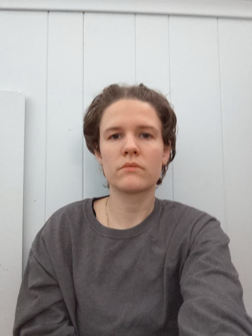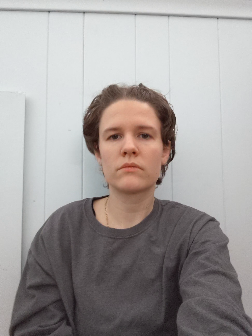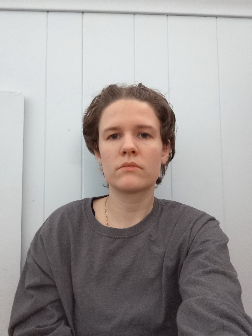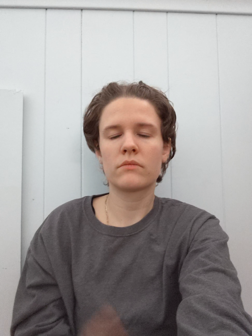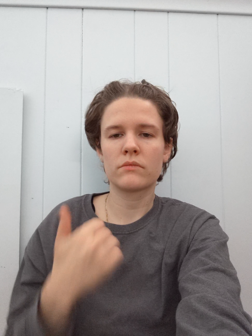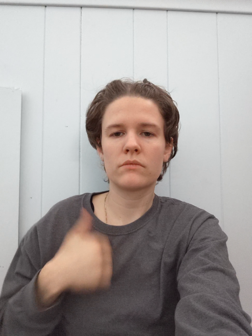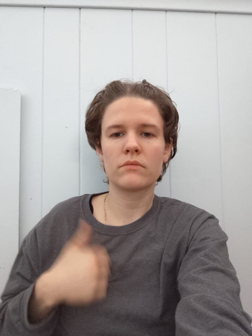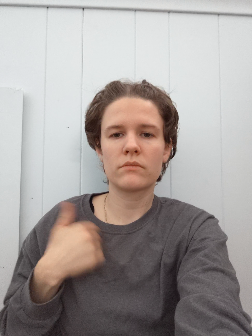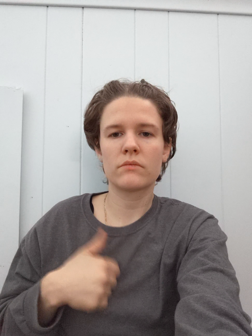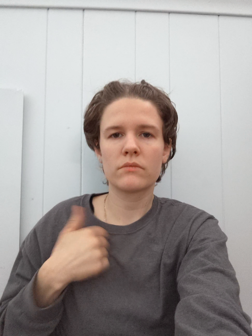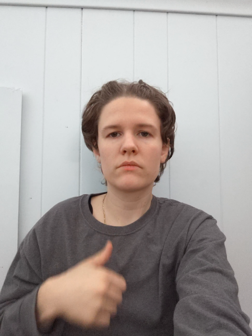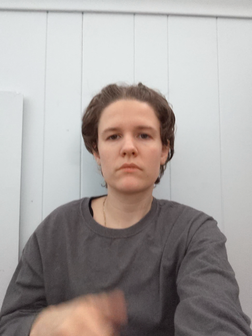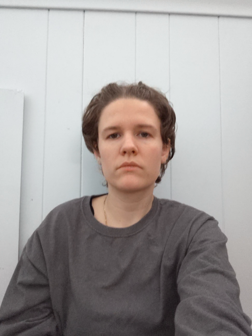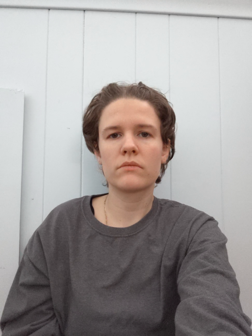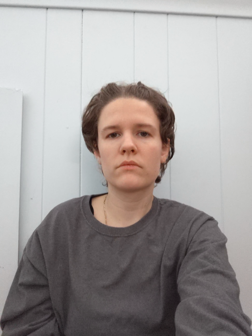bath